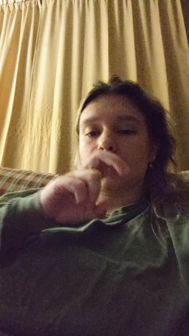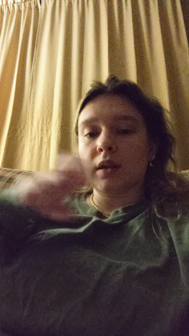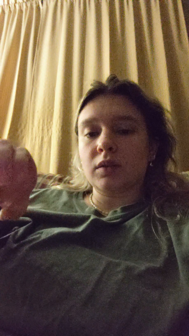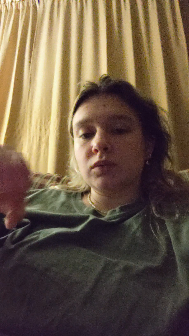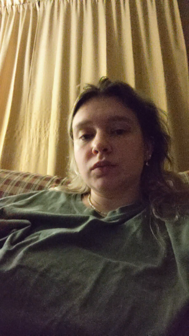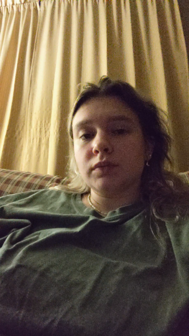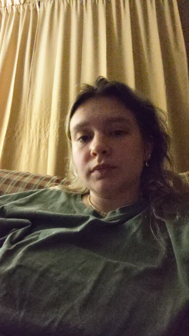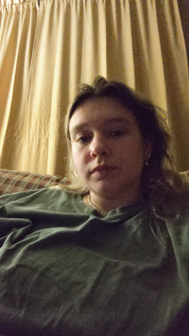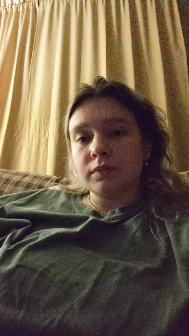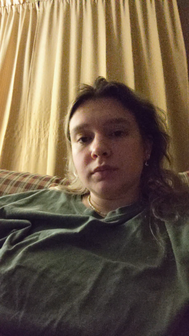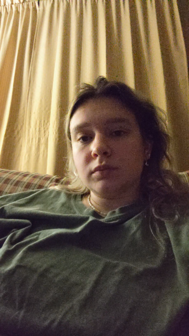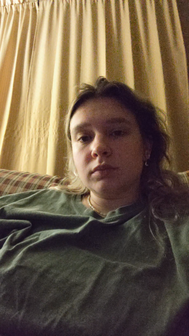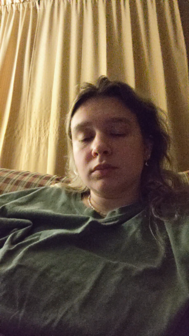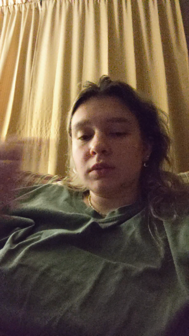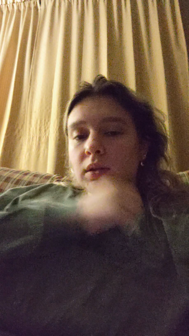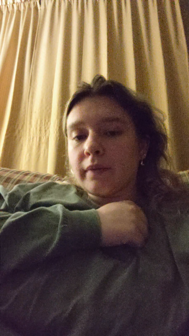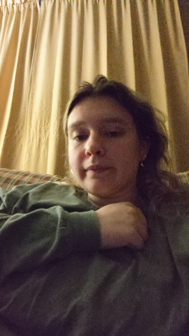love